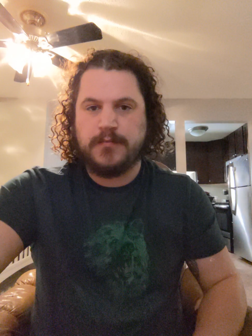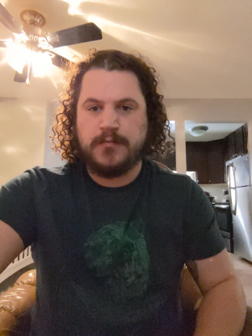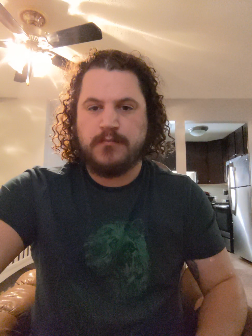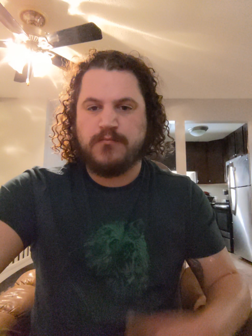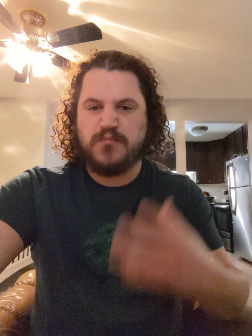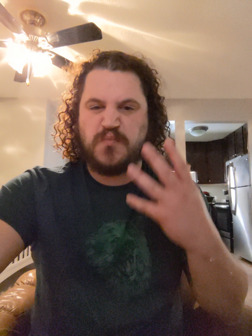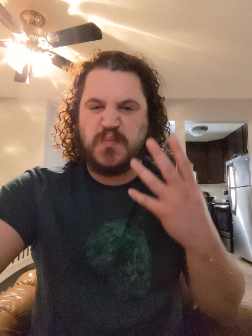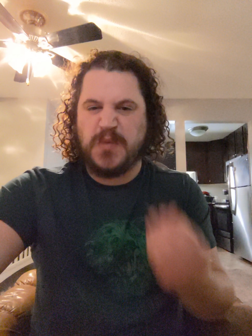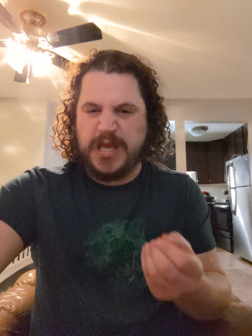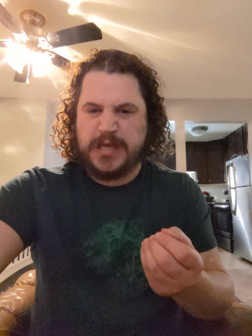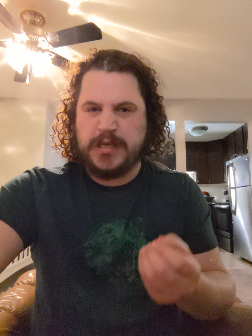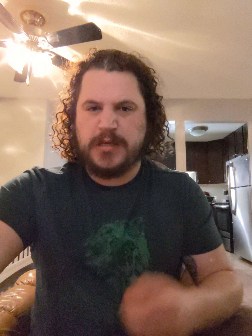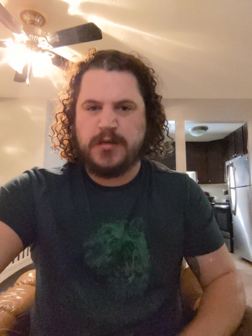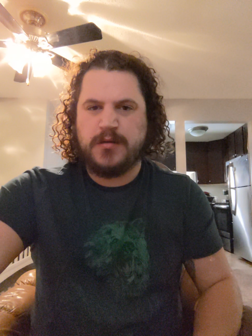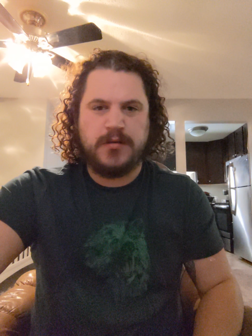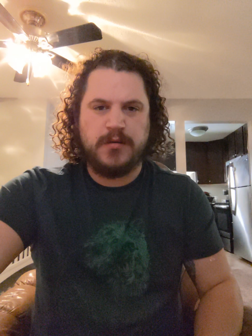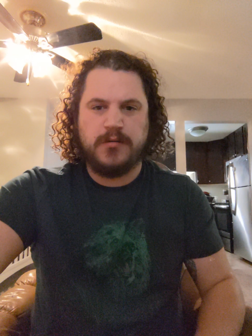wet